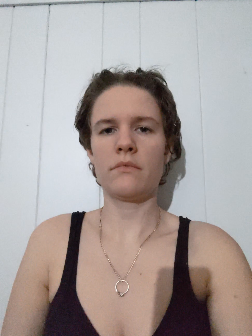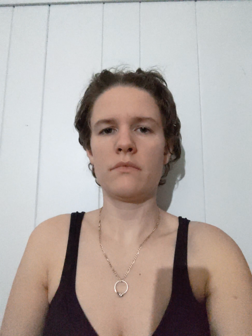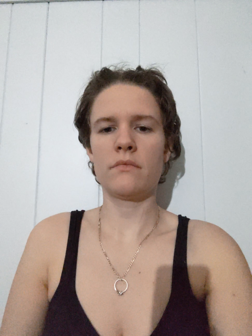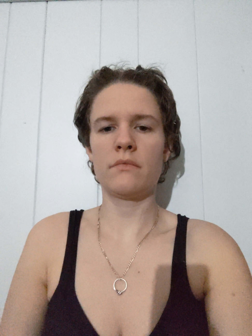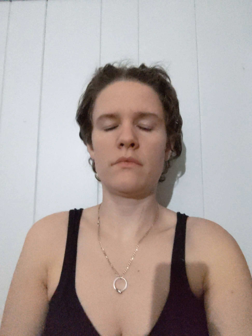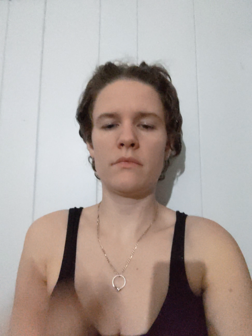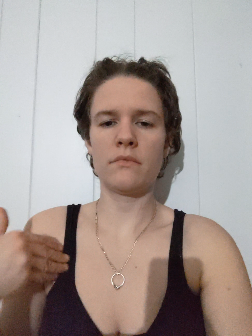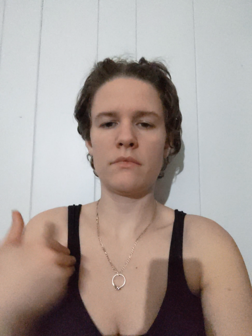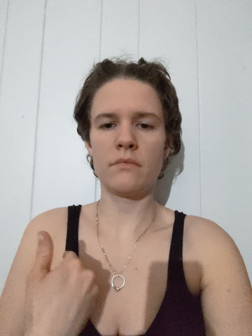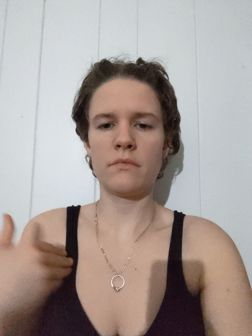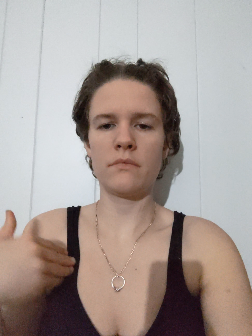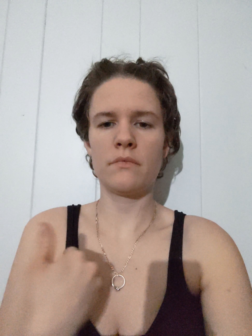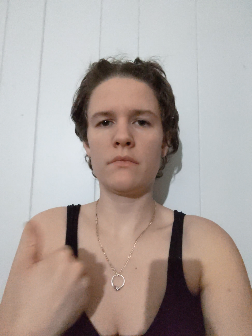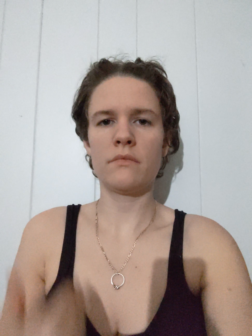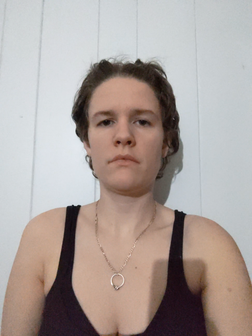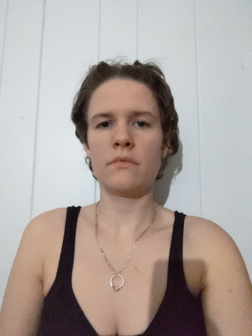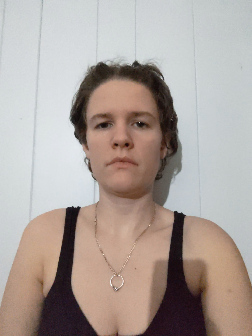animal